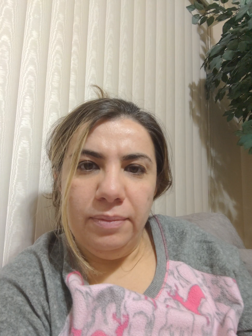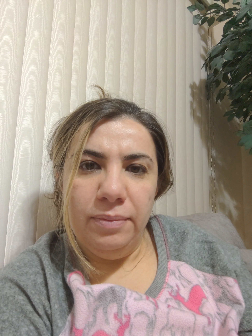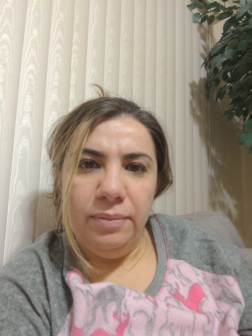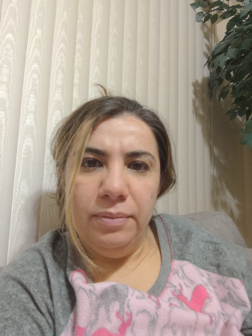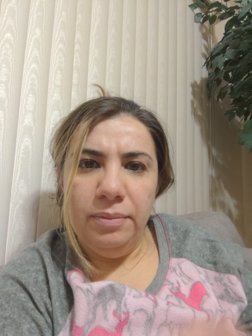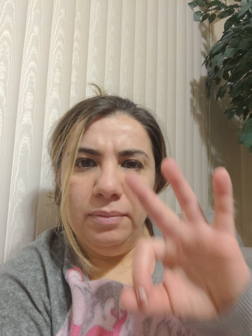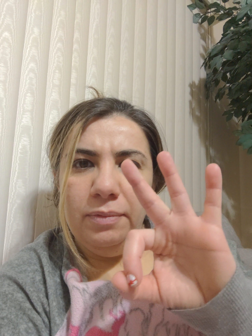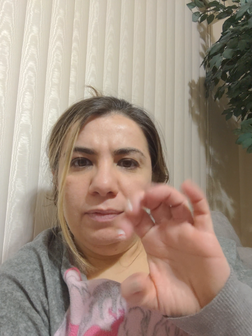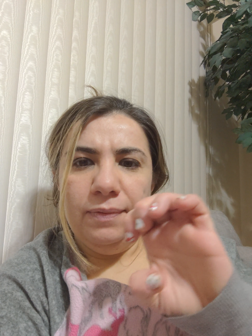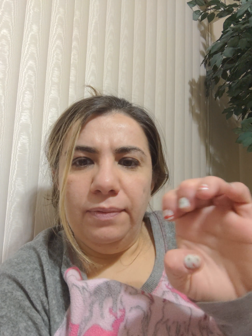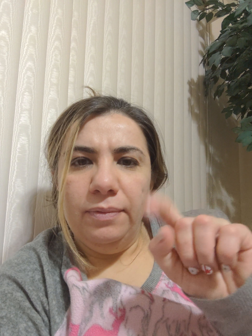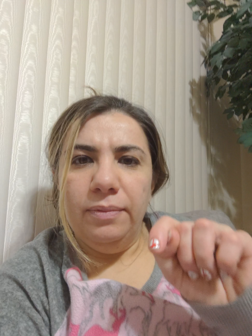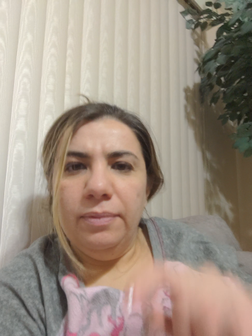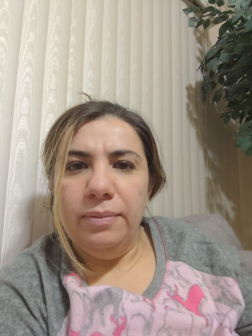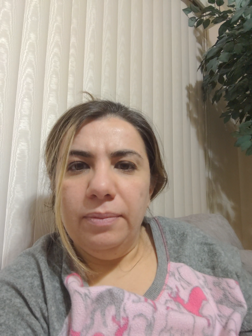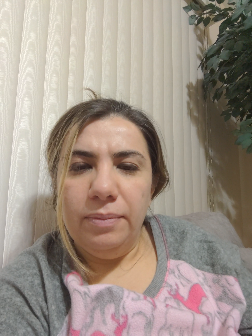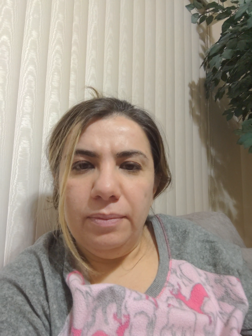feet